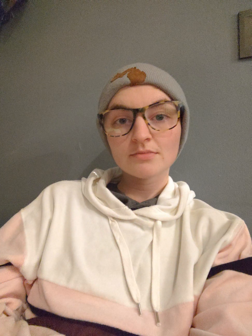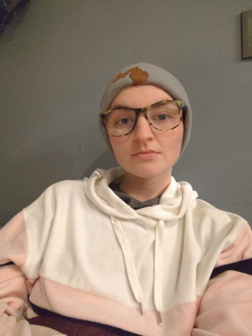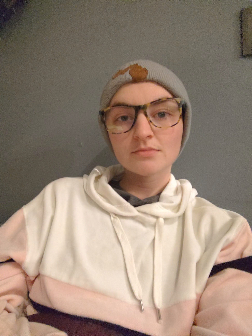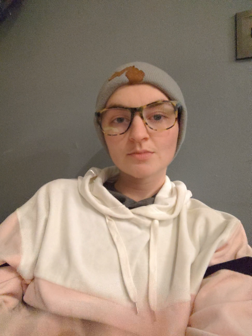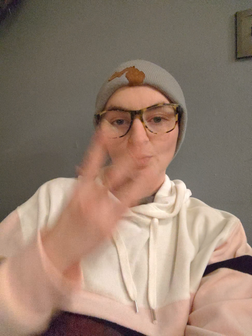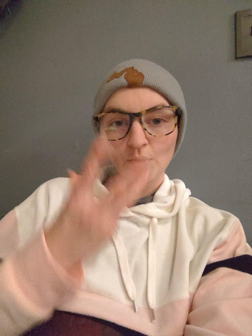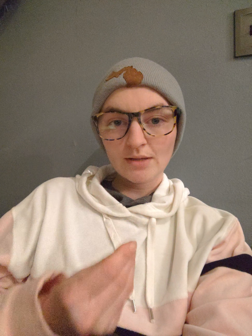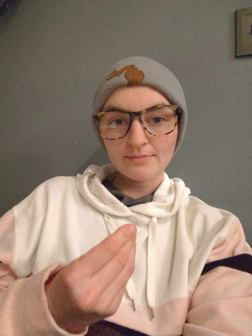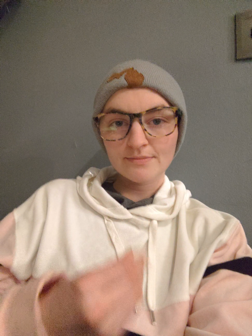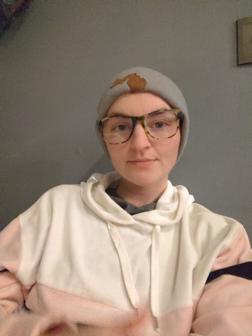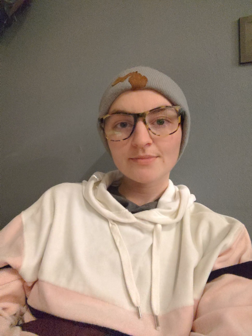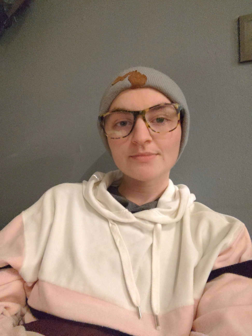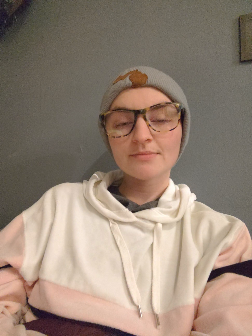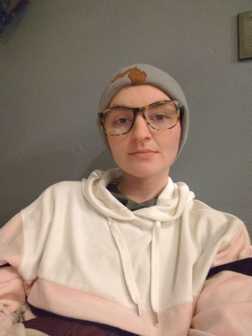wet